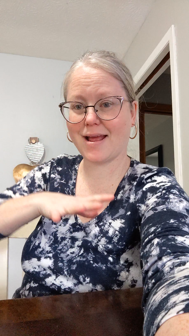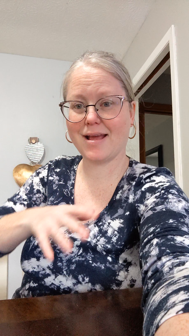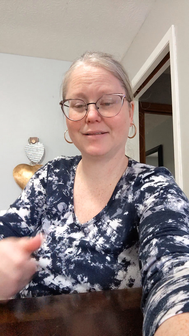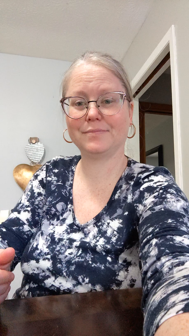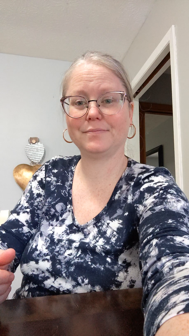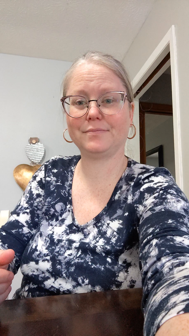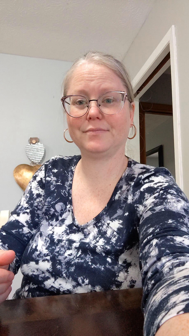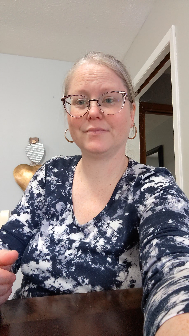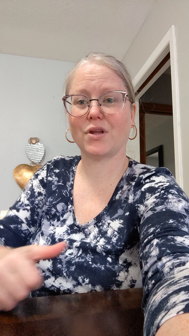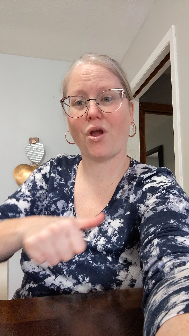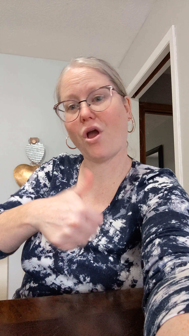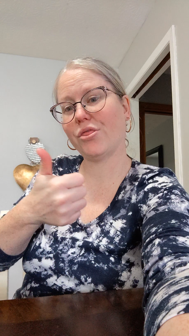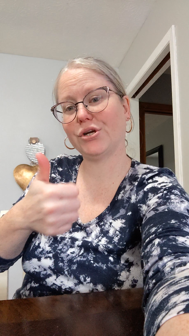other